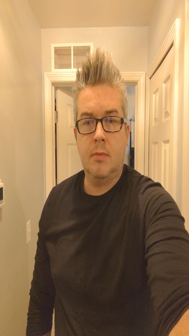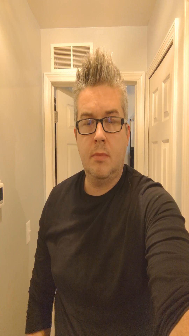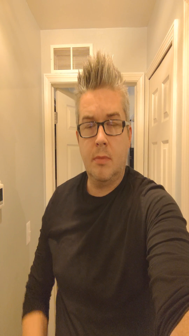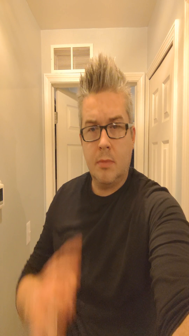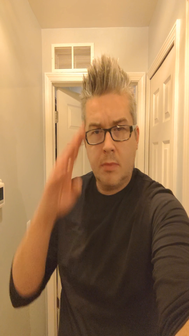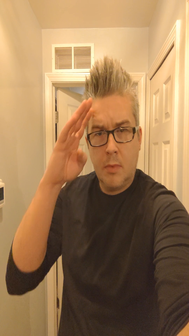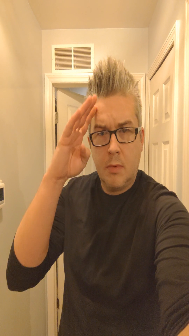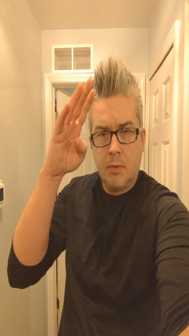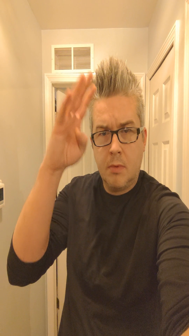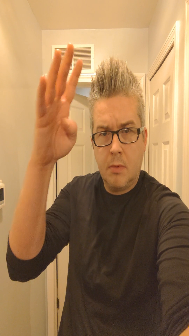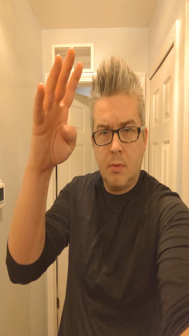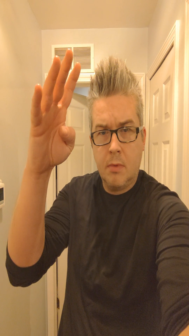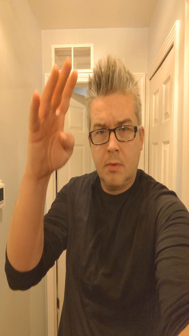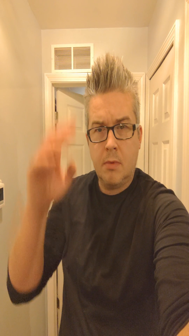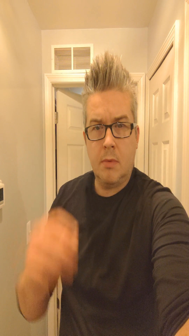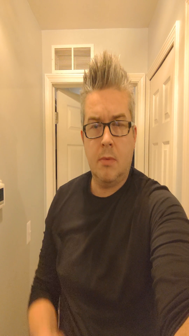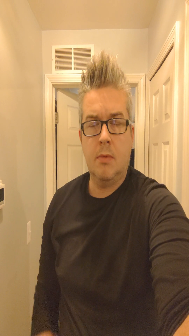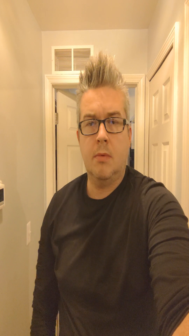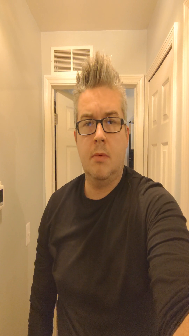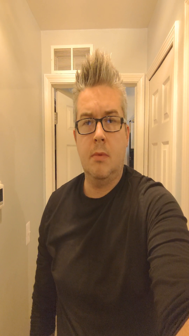pretend